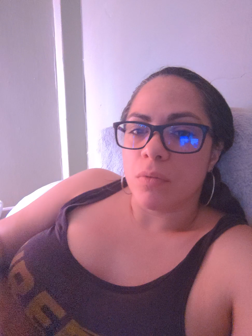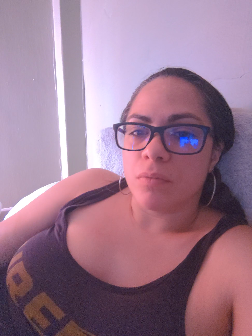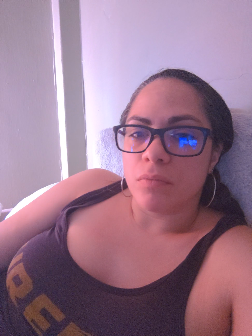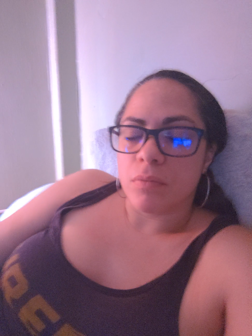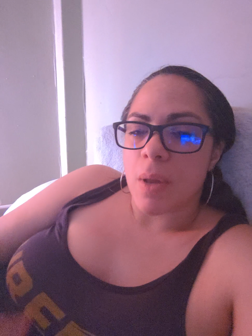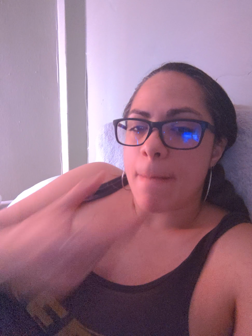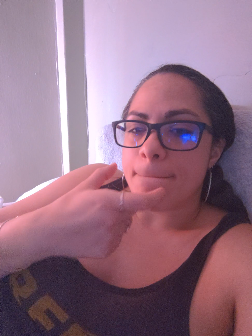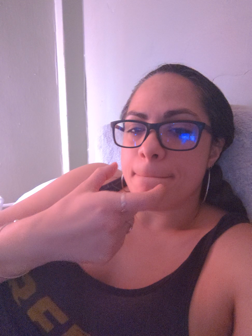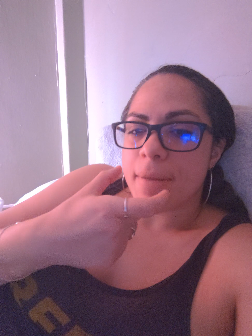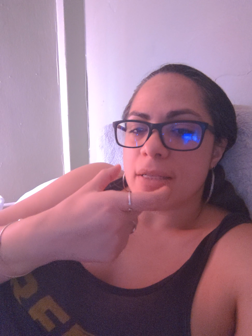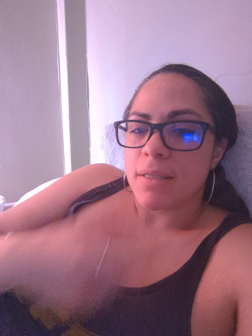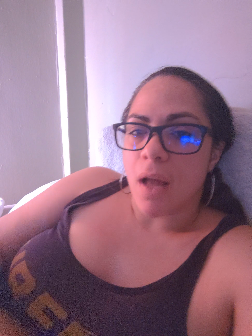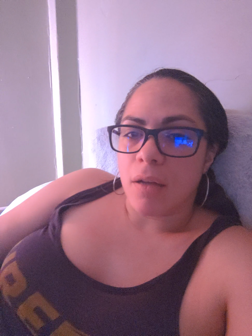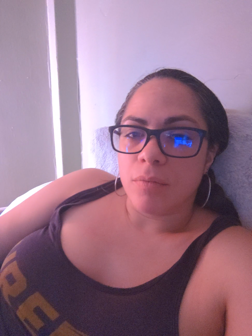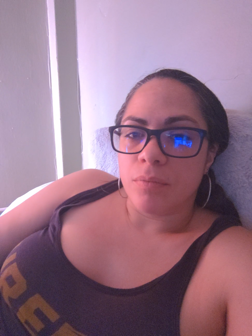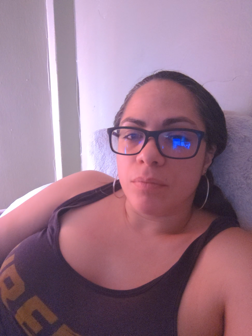pizza